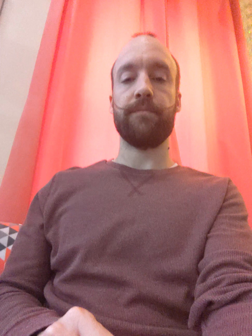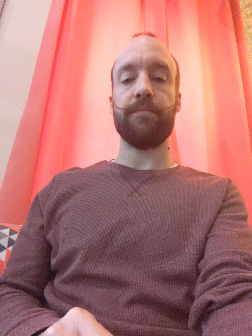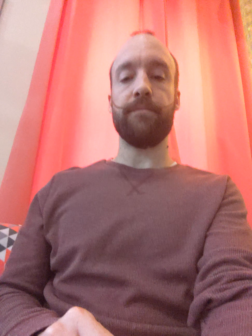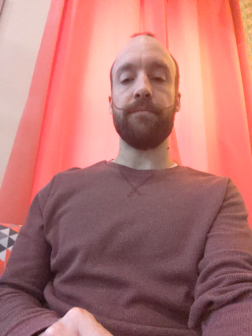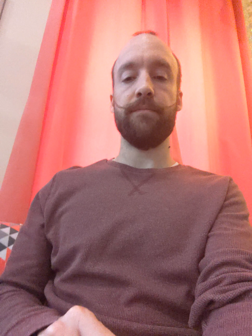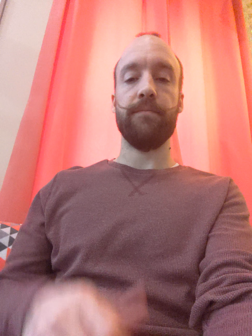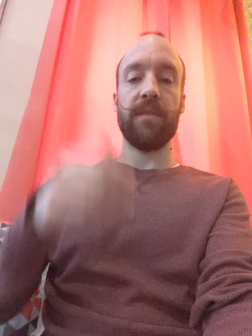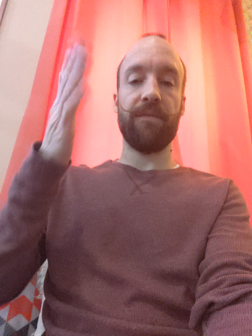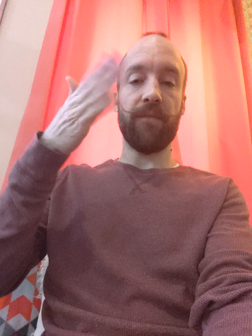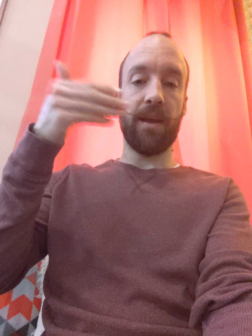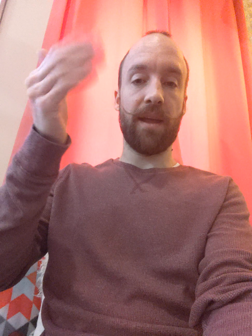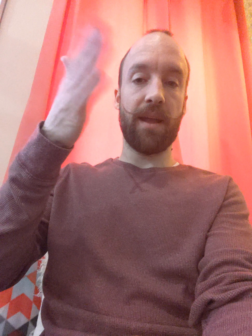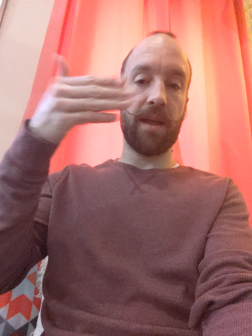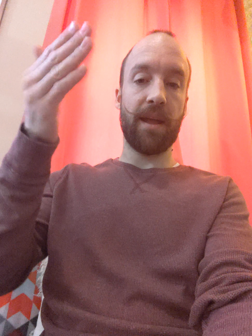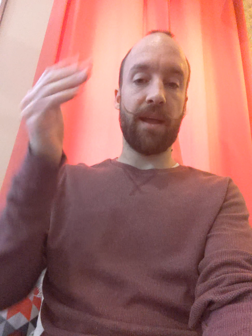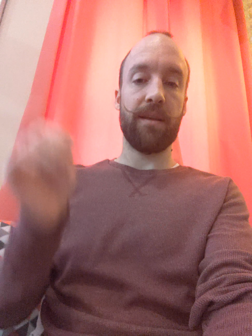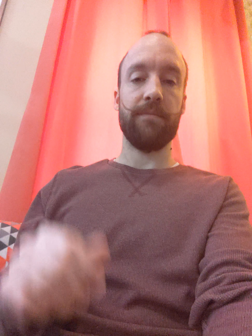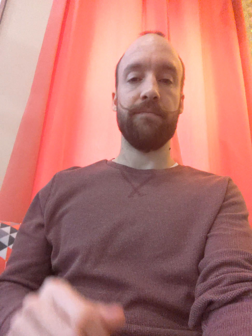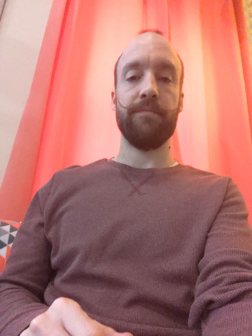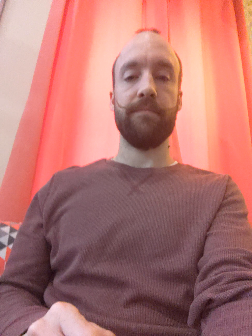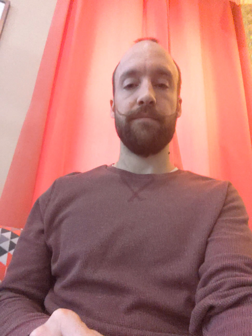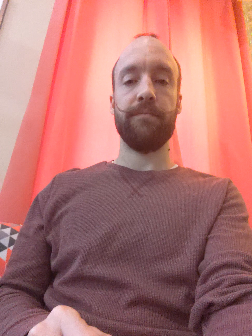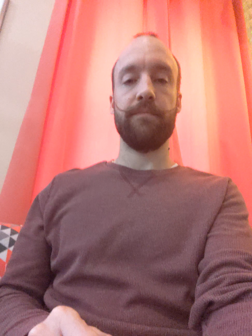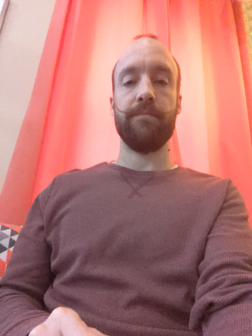flag